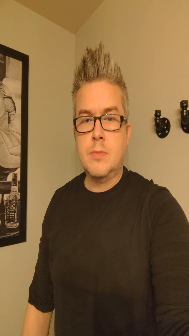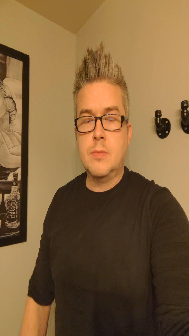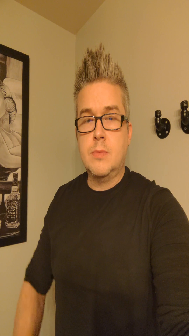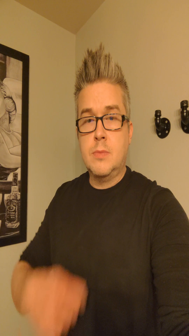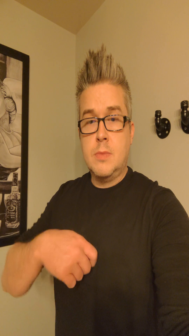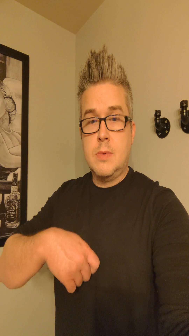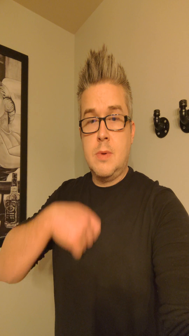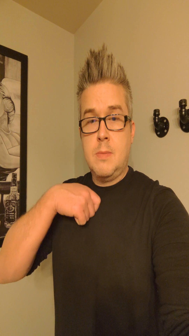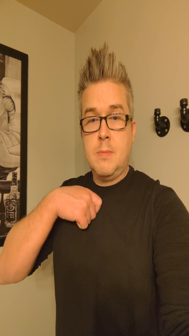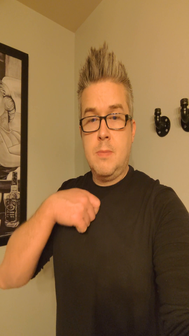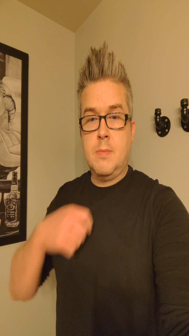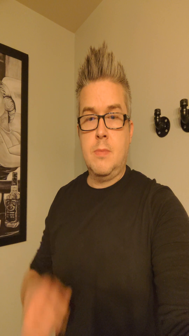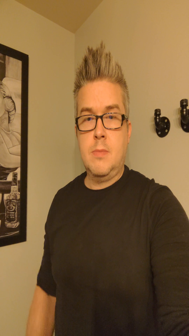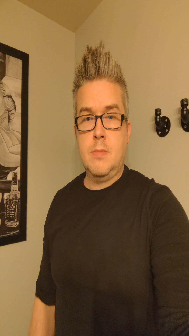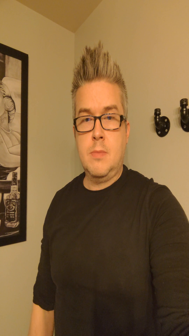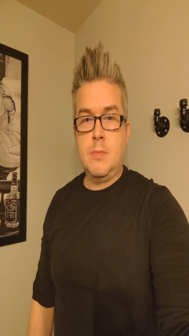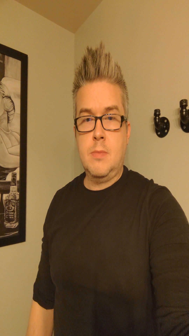zipper